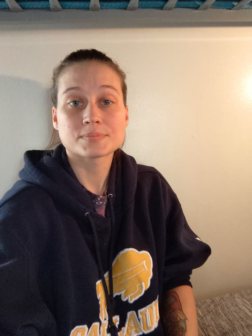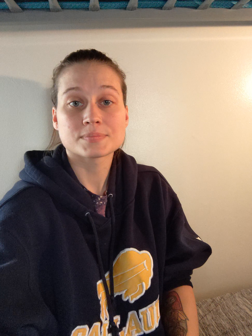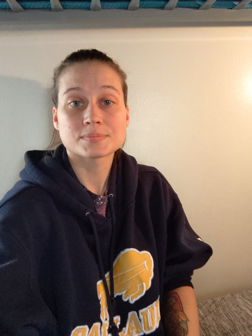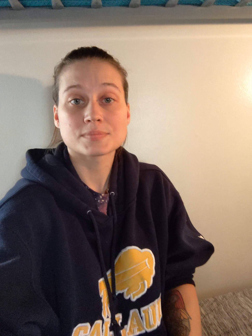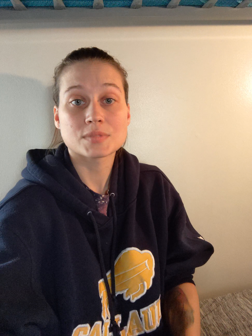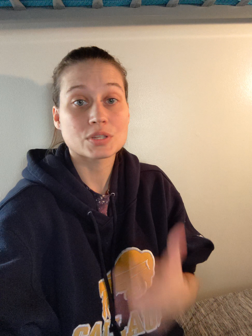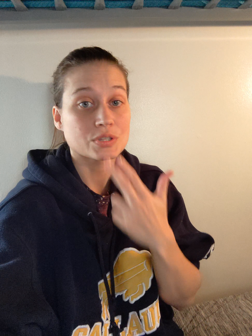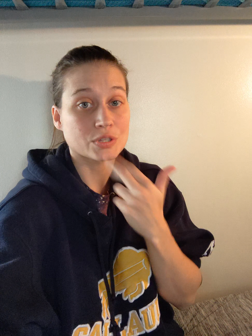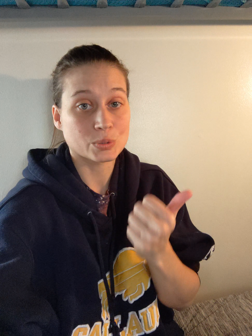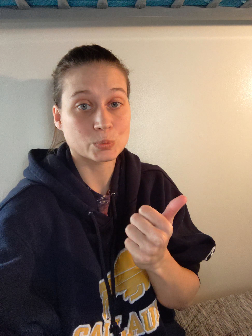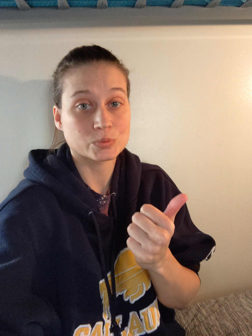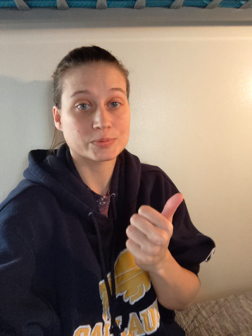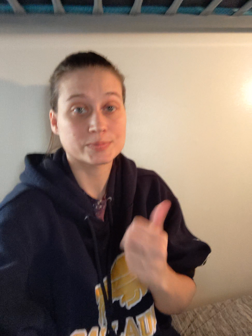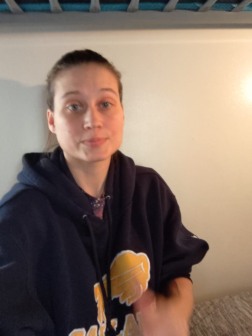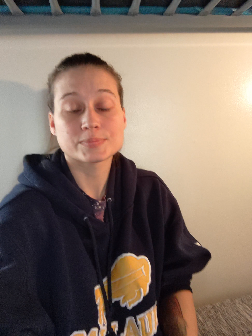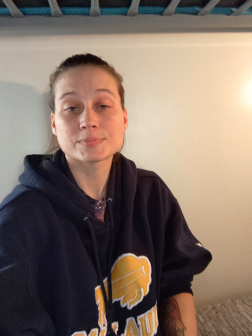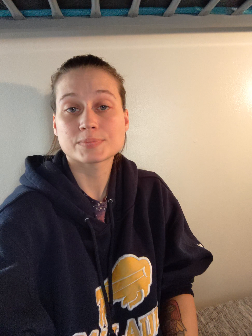cute